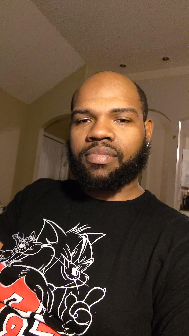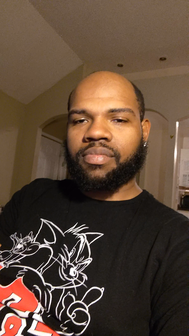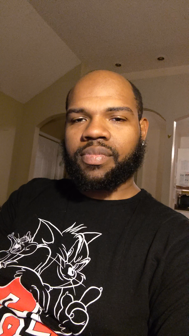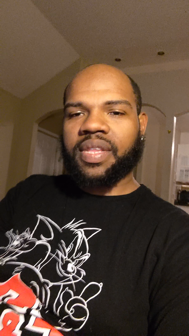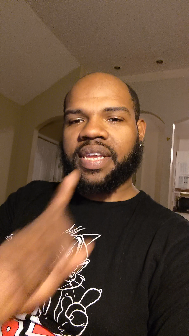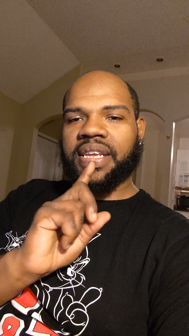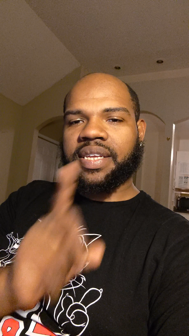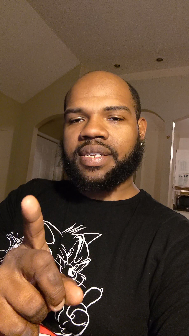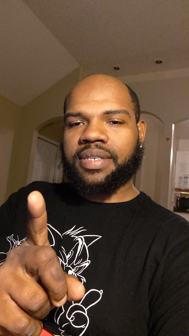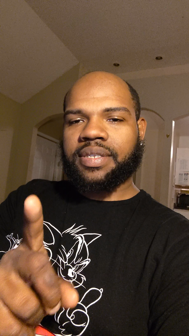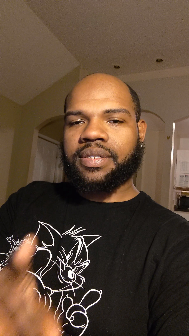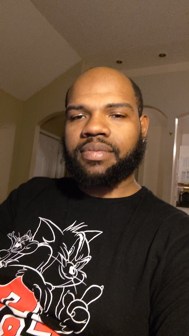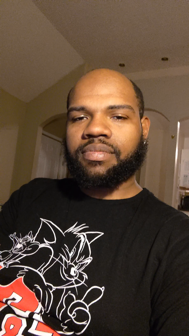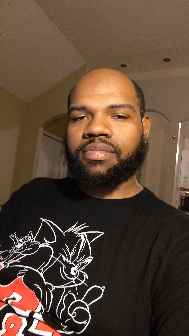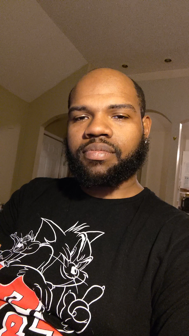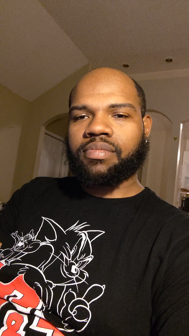is